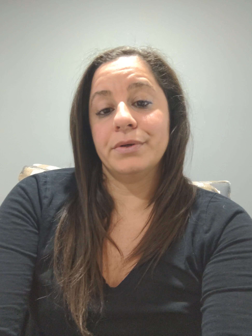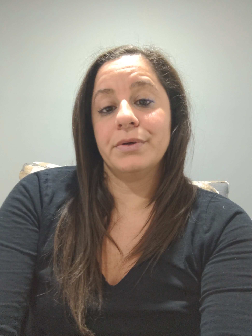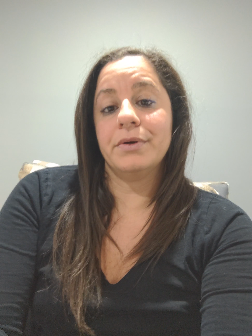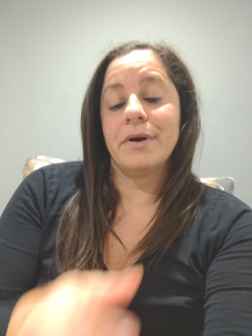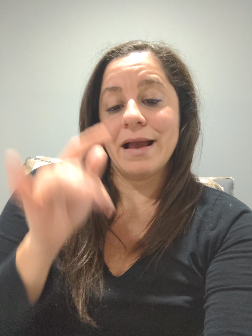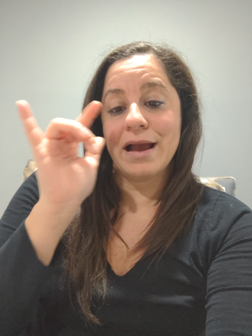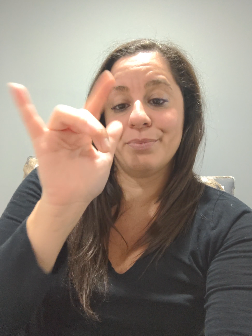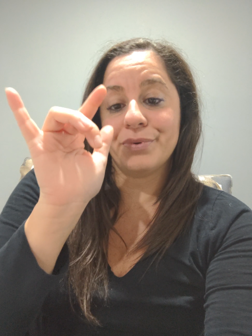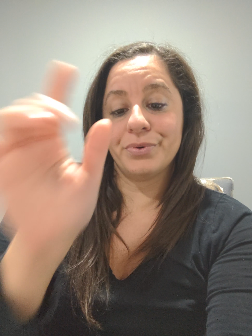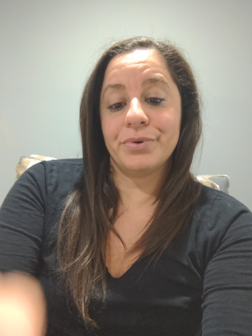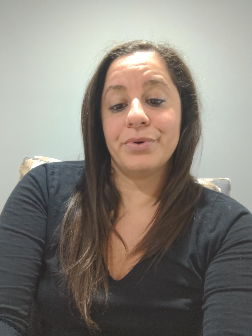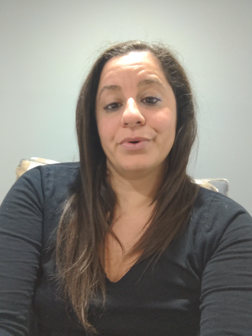airplane